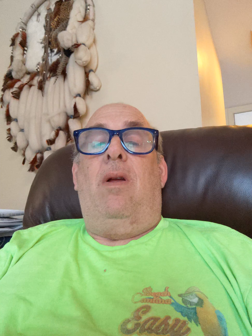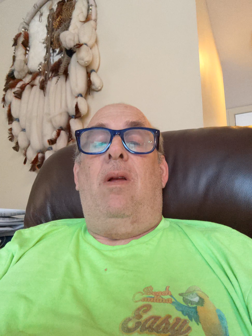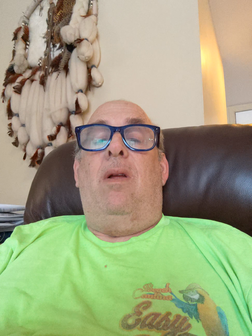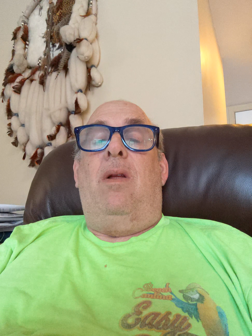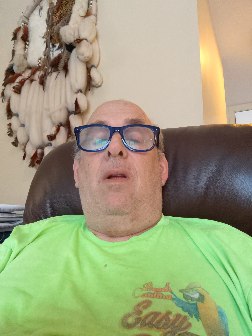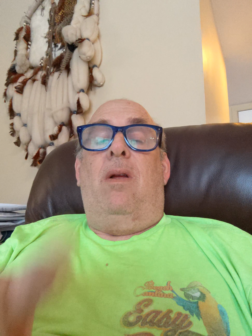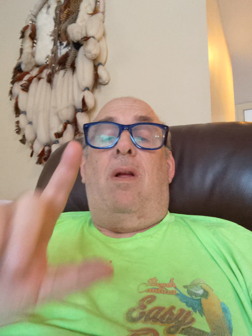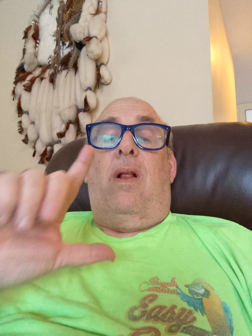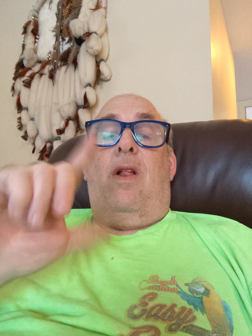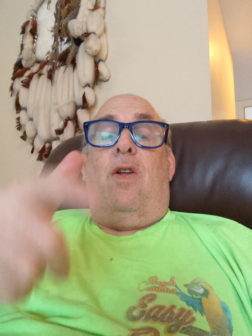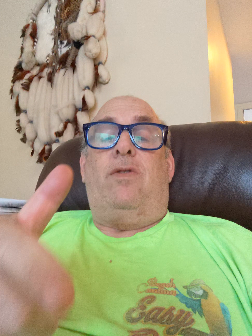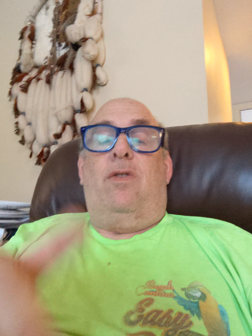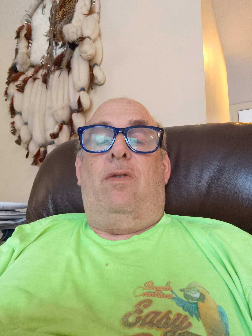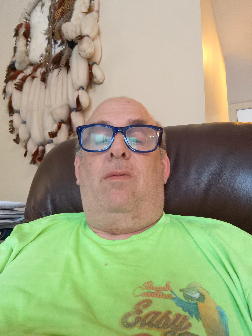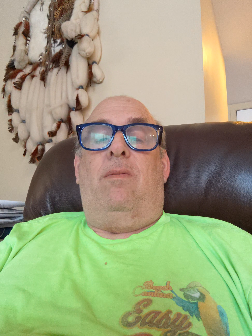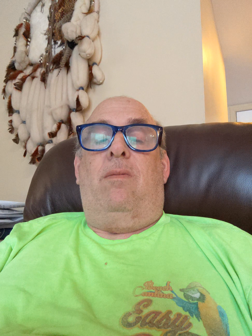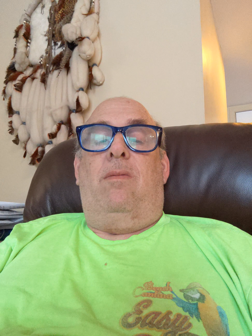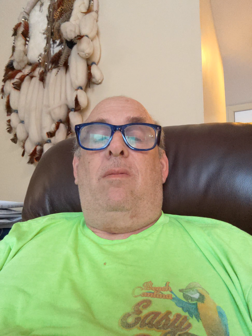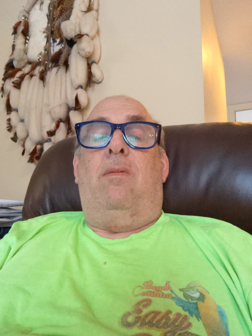later